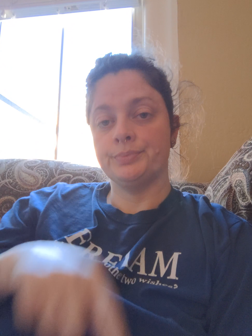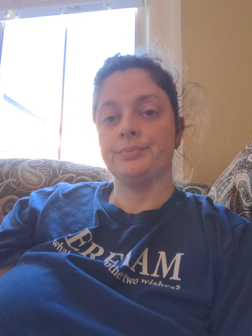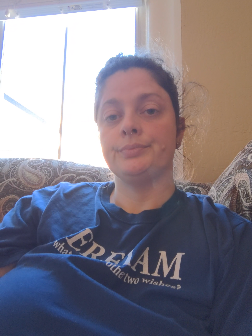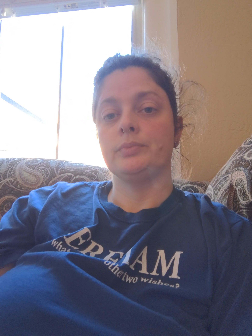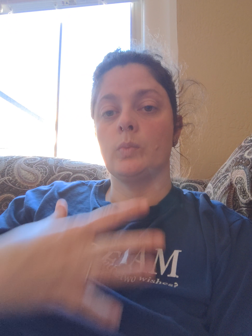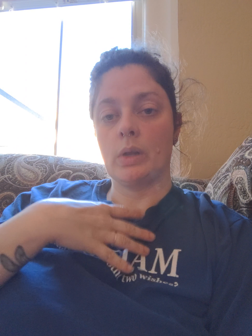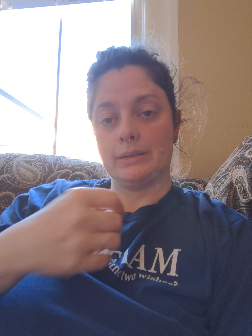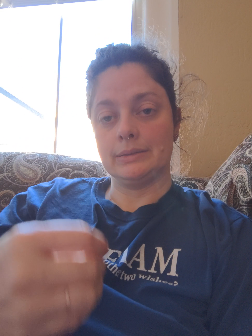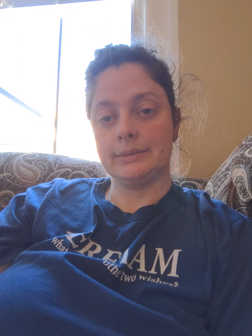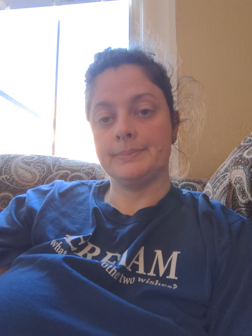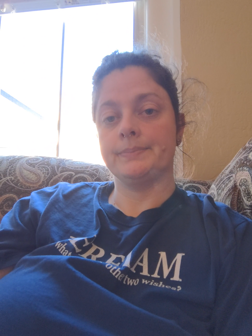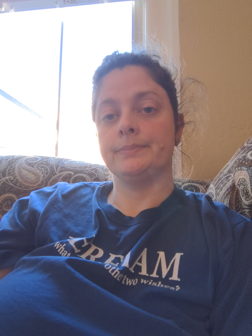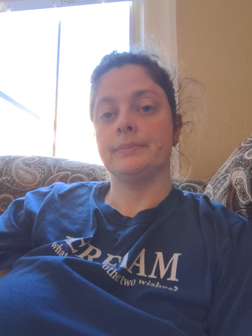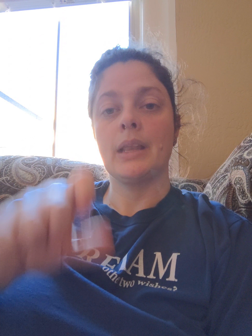white